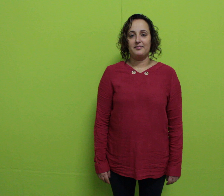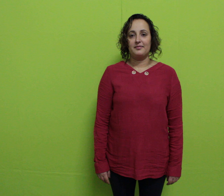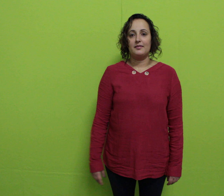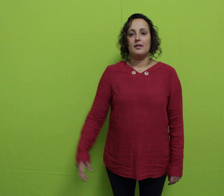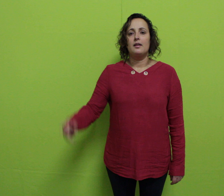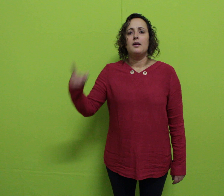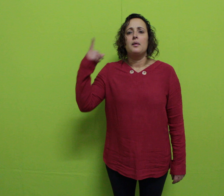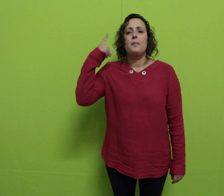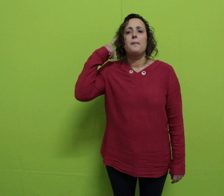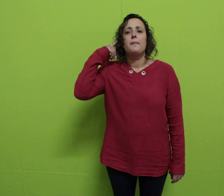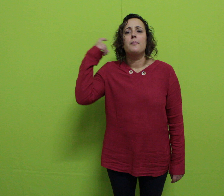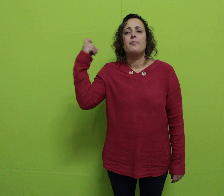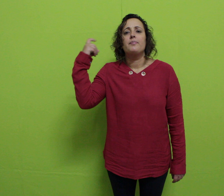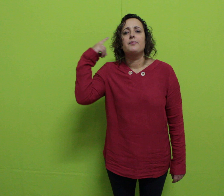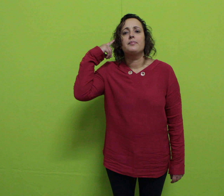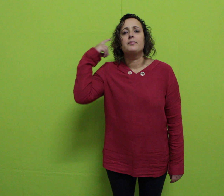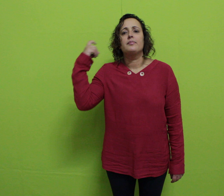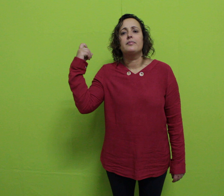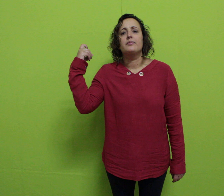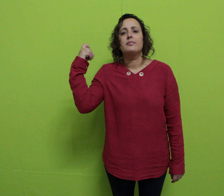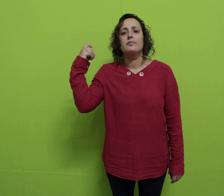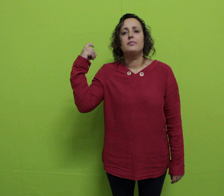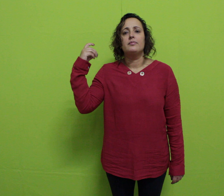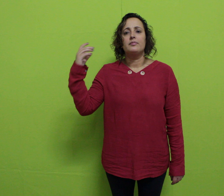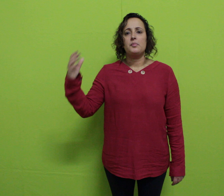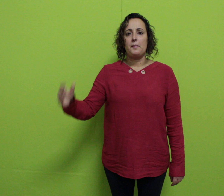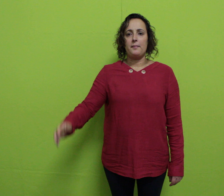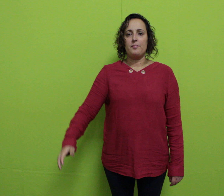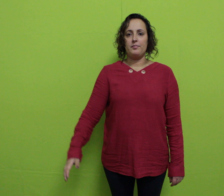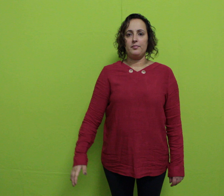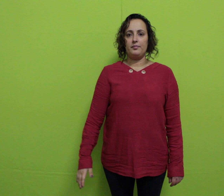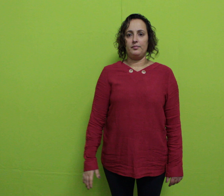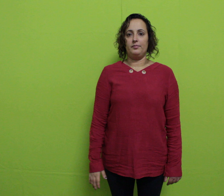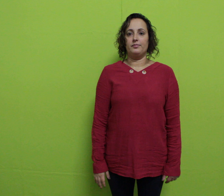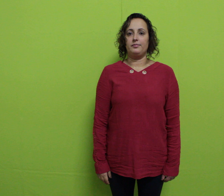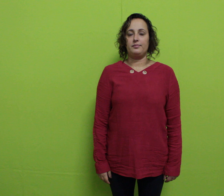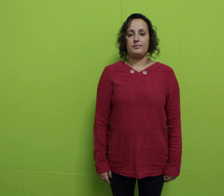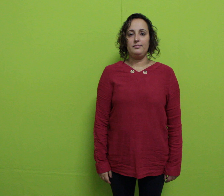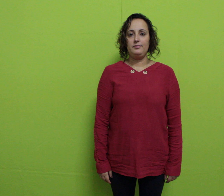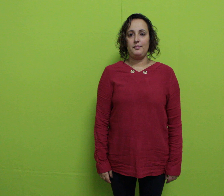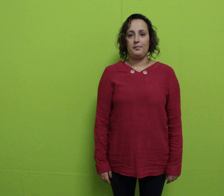barulho